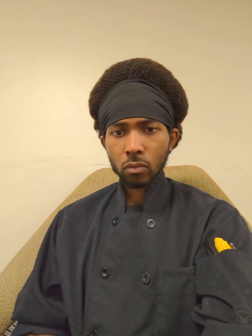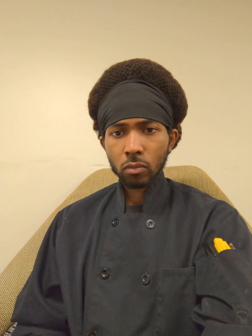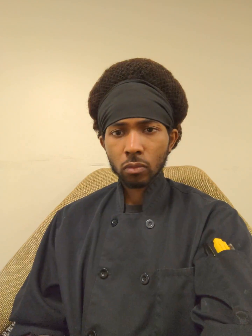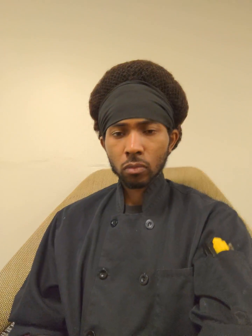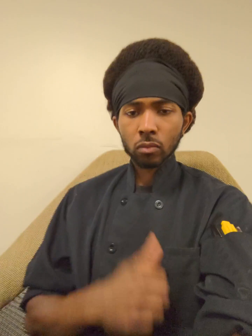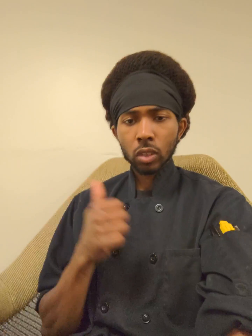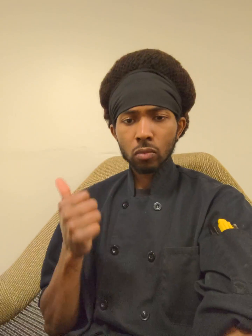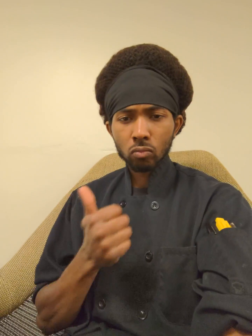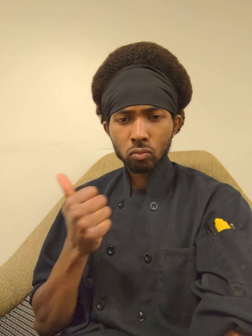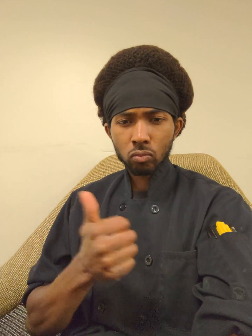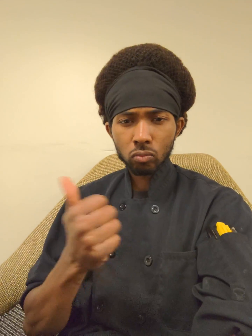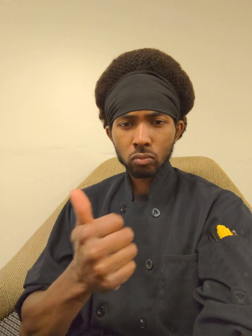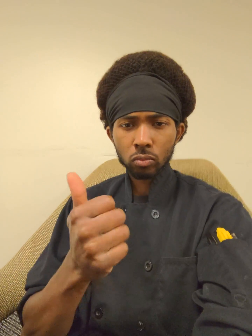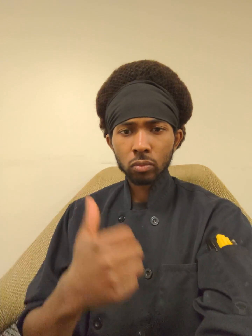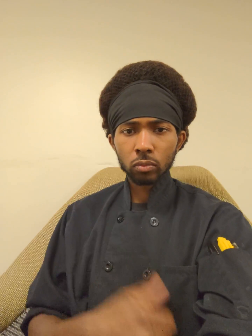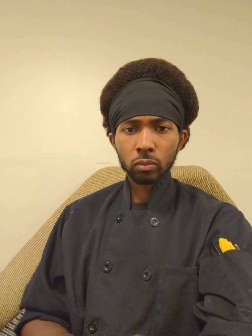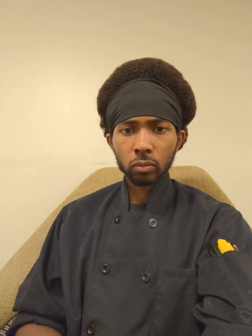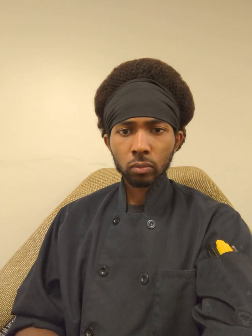chase